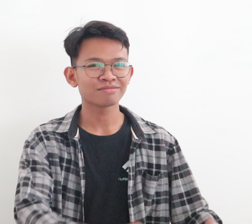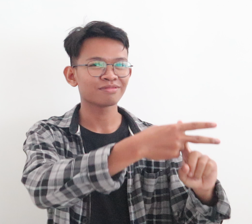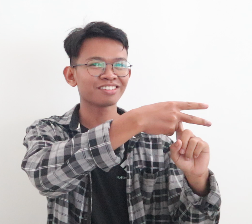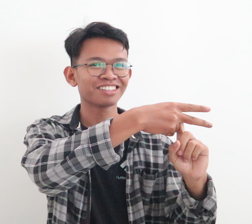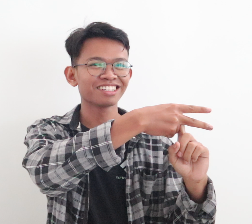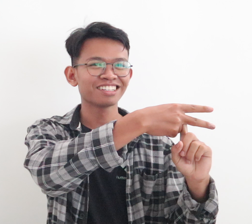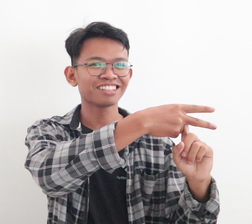F